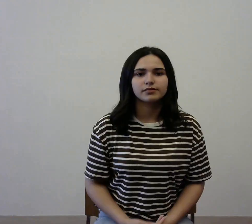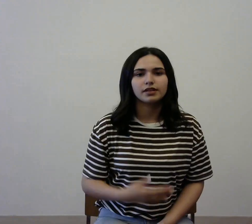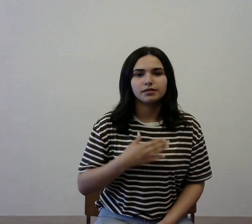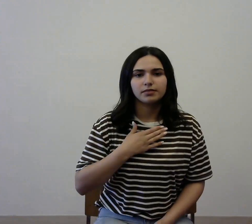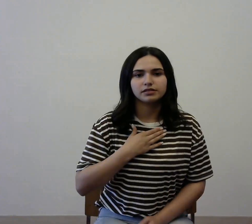mən